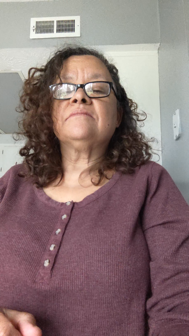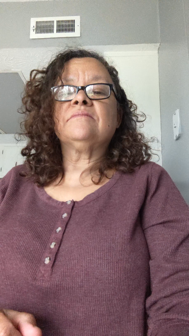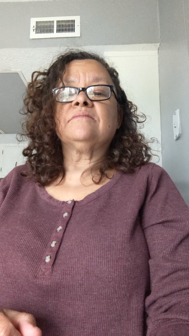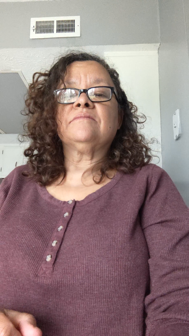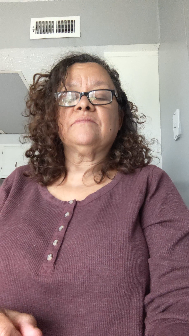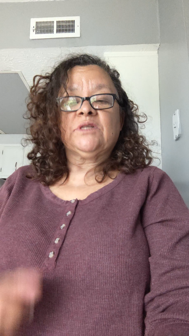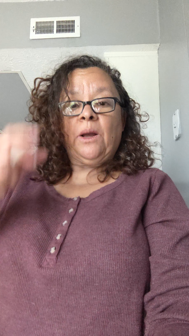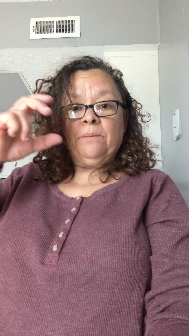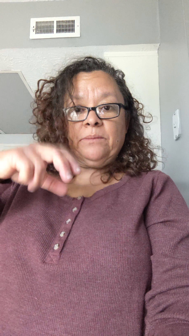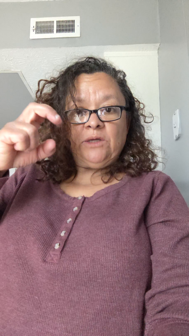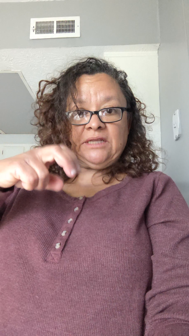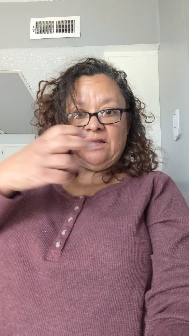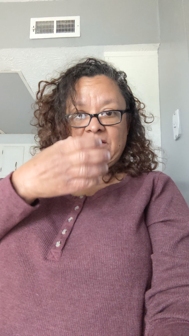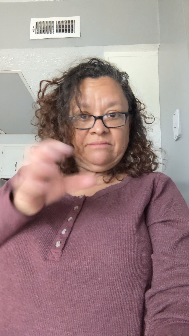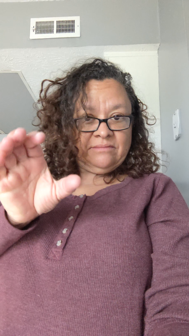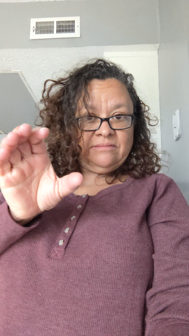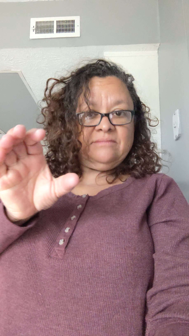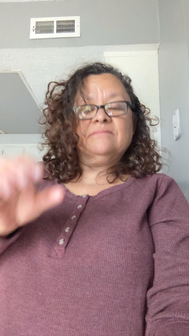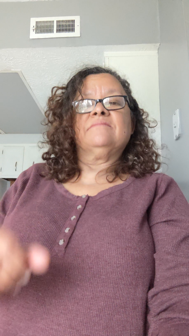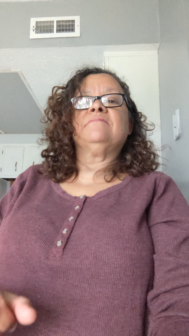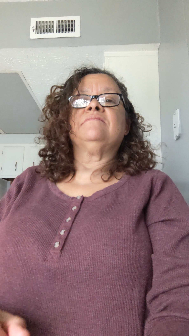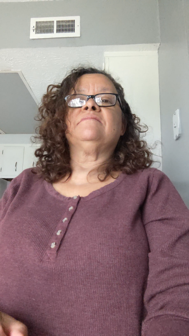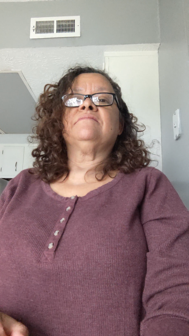potato chip